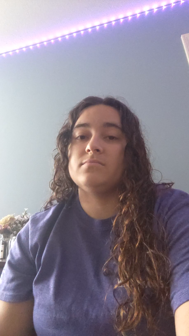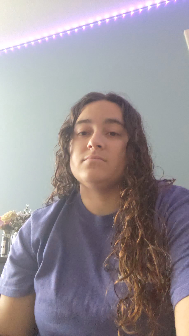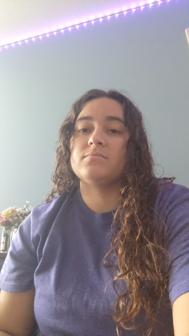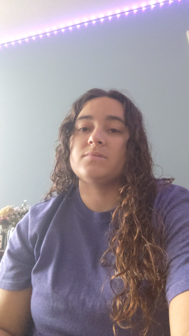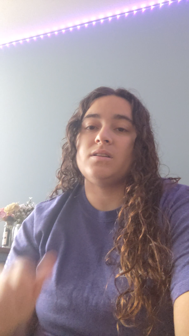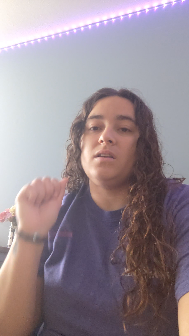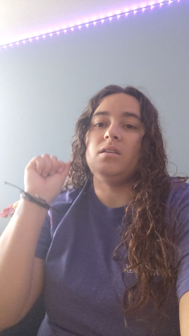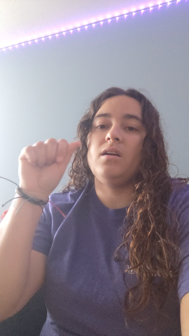knock